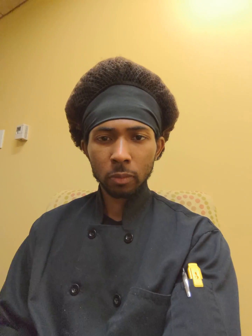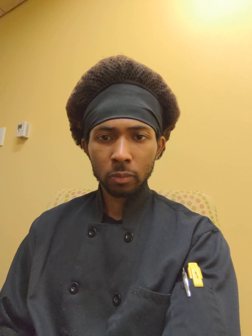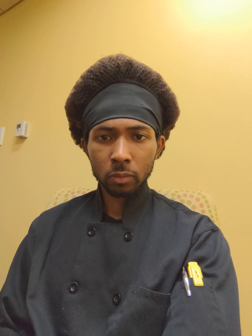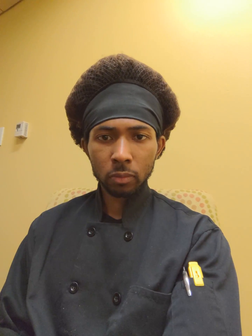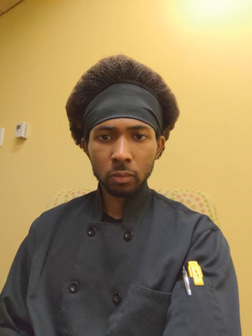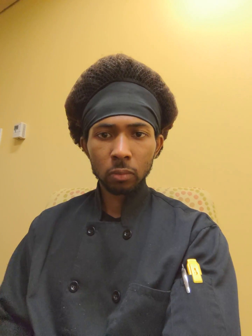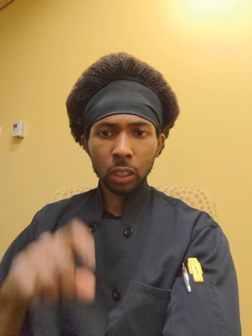need